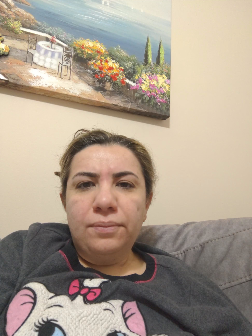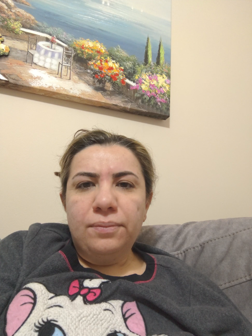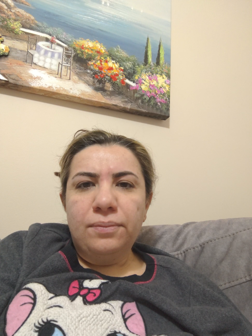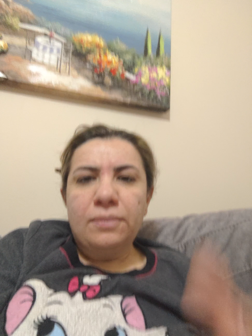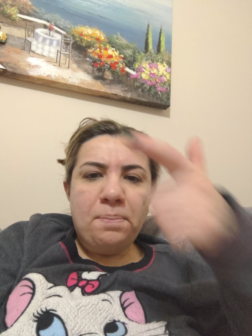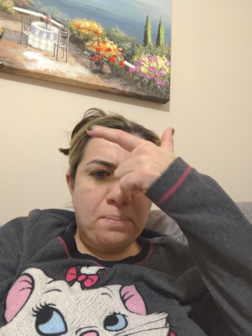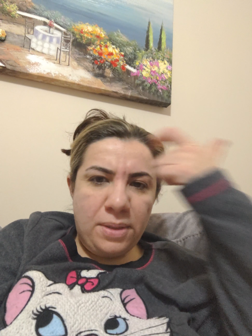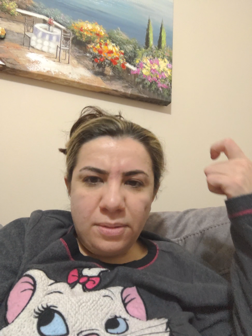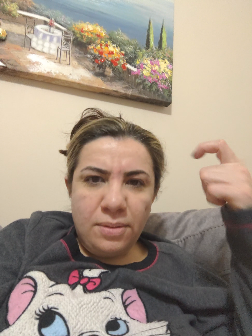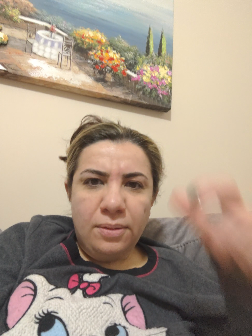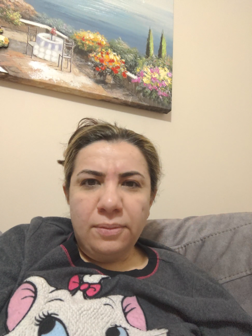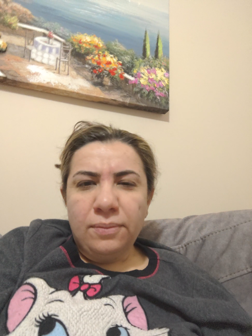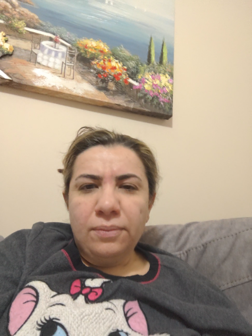because